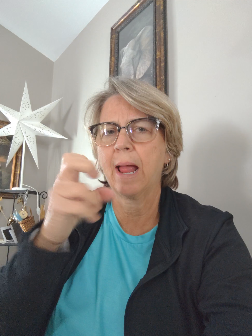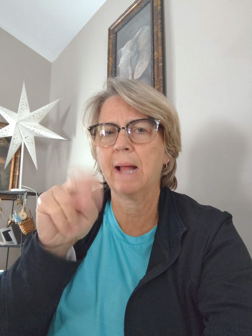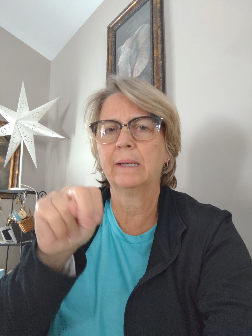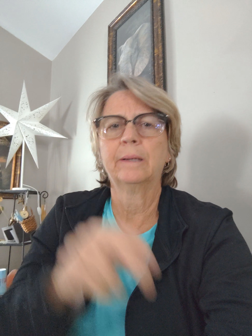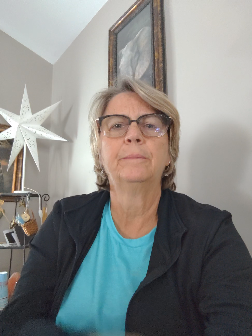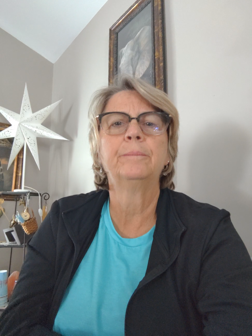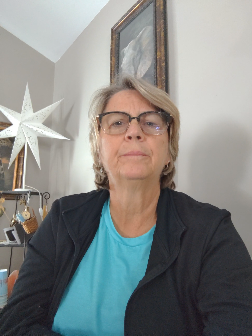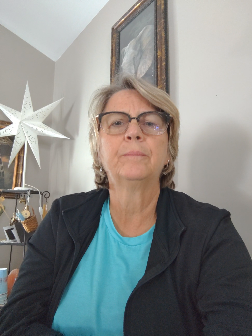hen